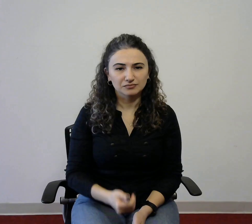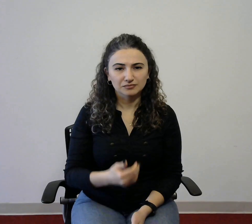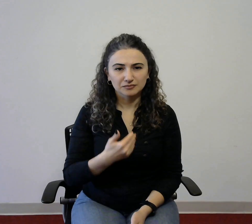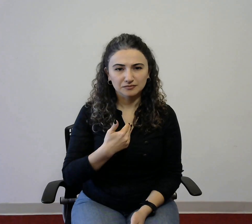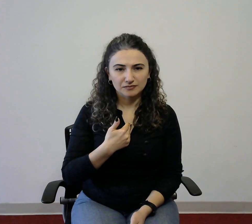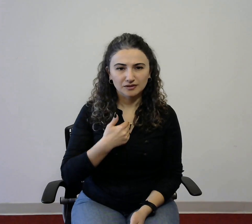mənim